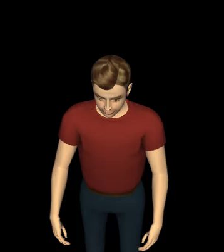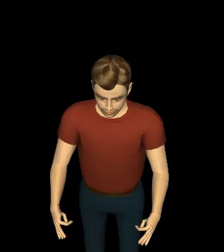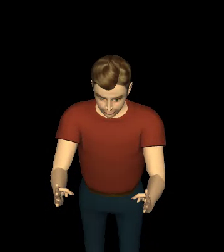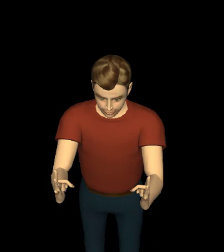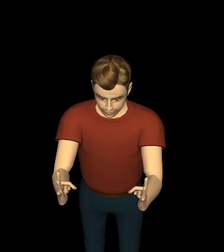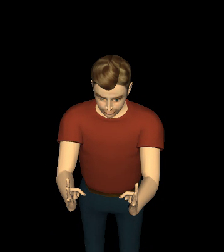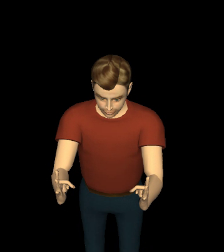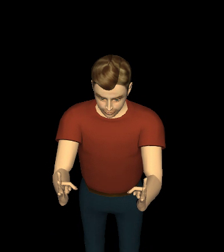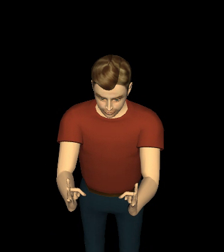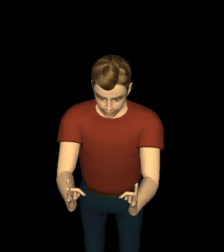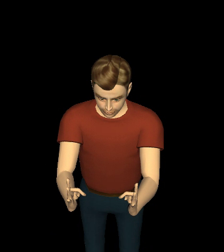خال